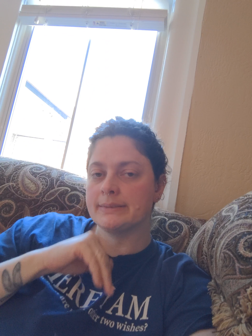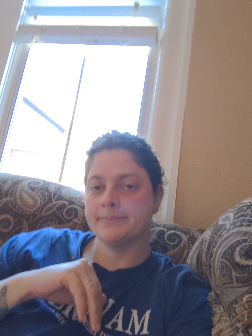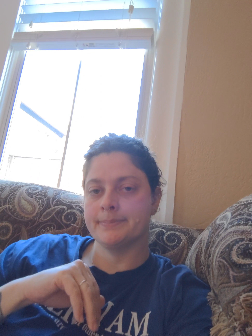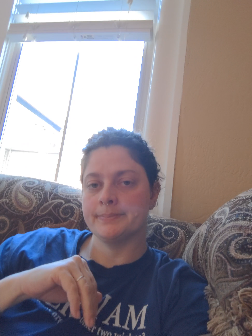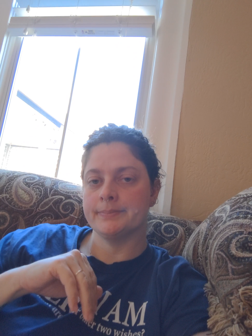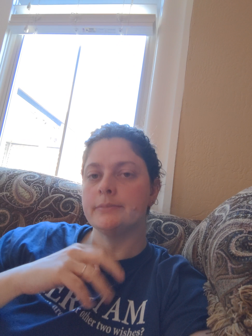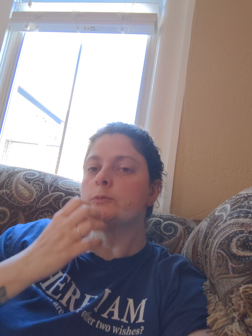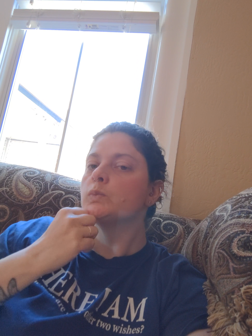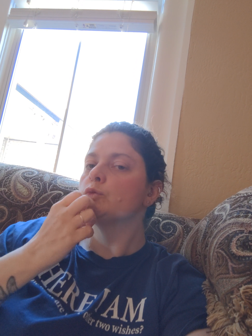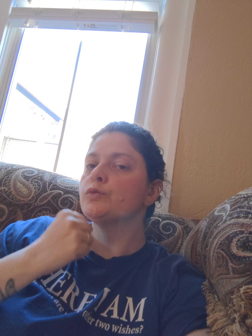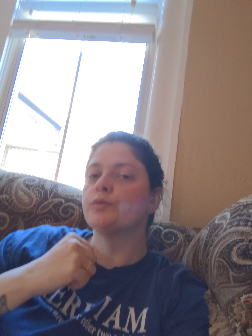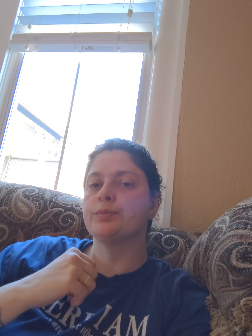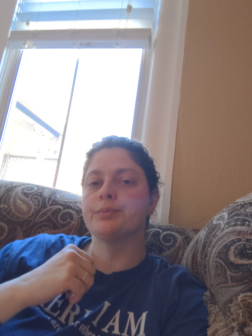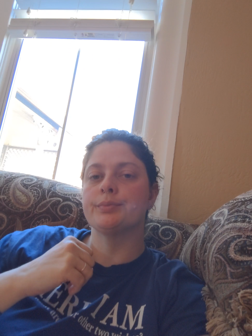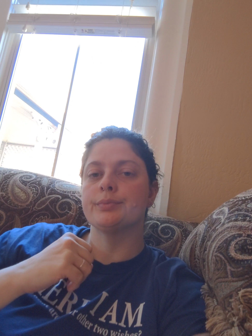underwear